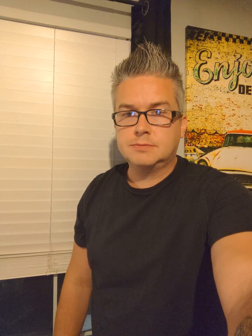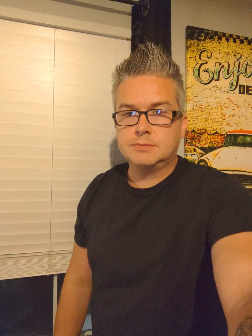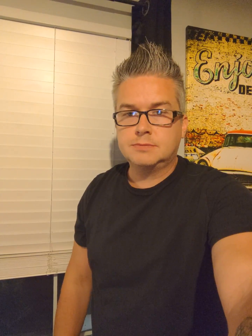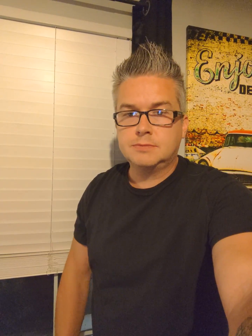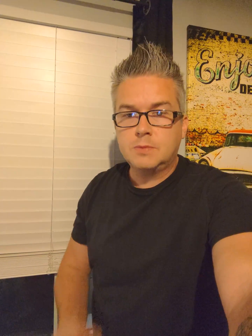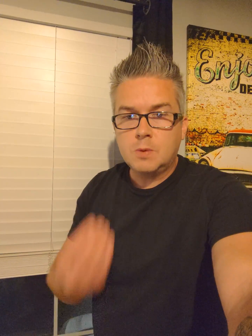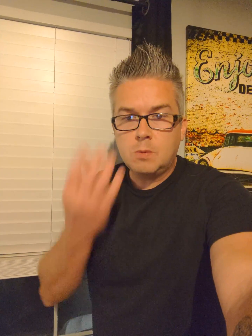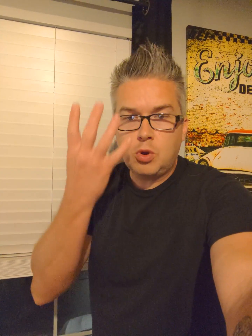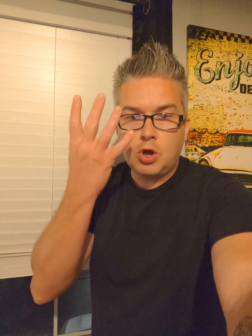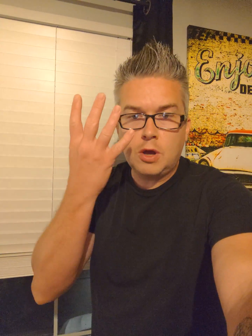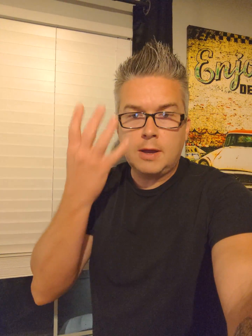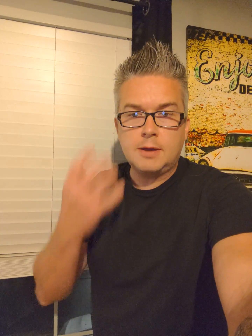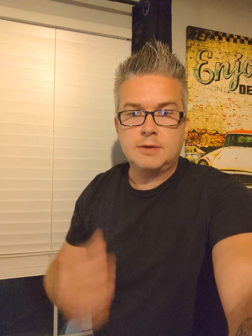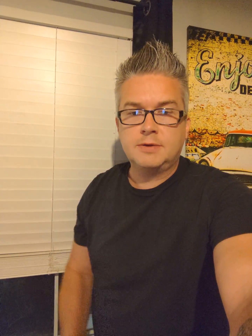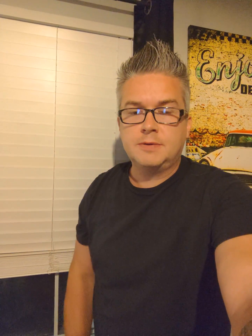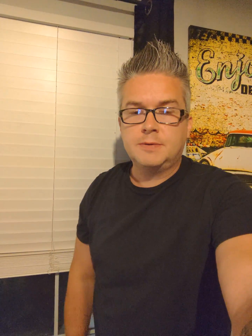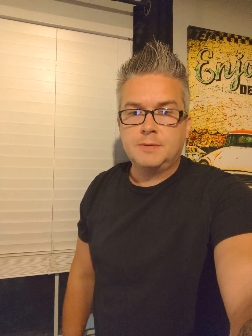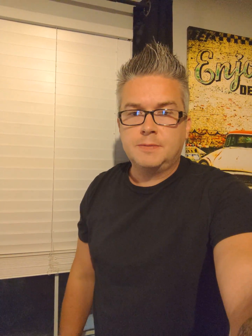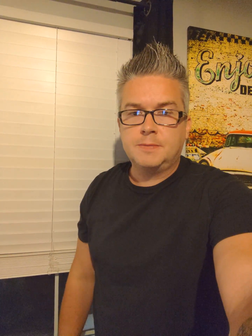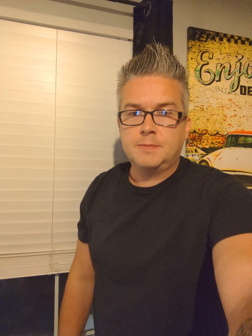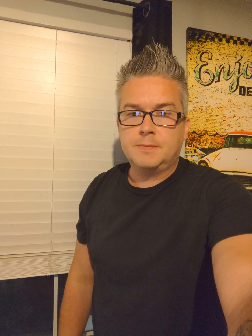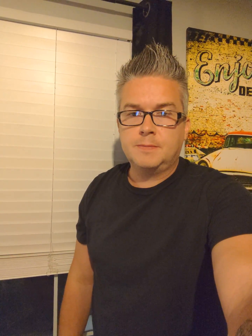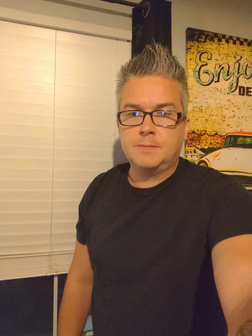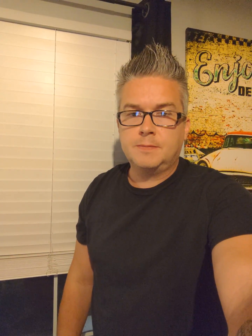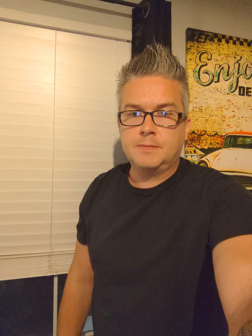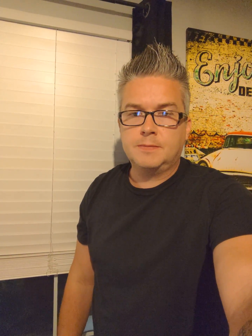plants